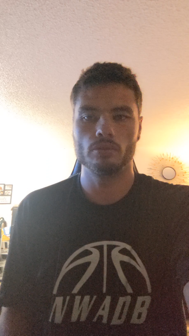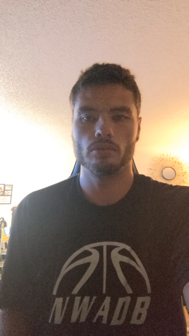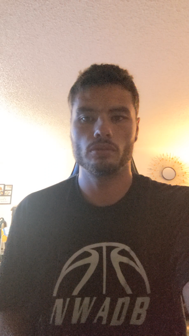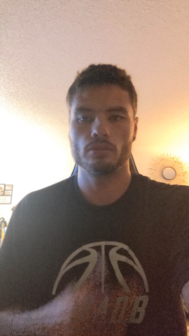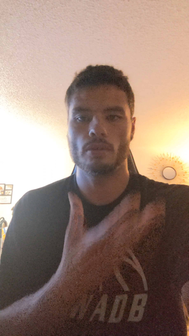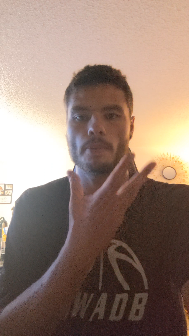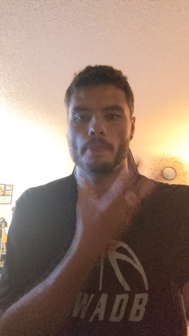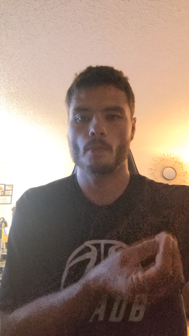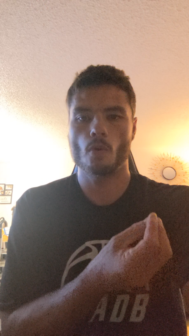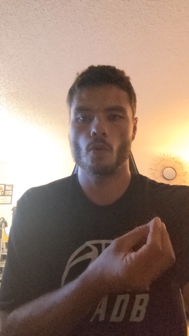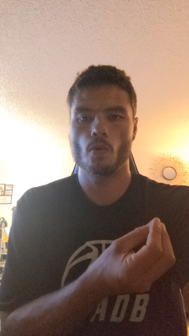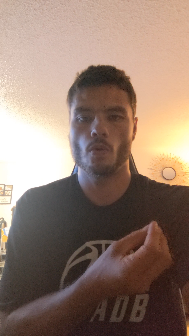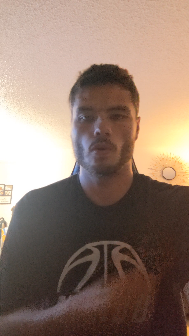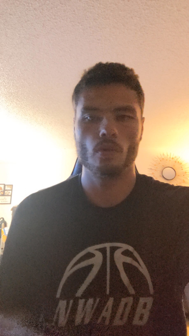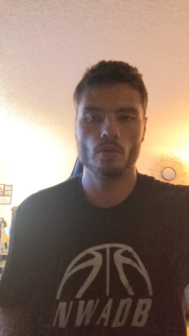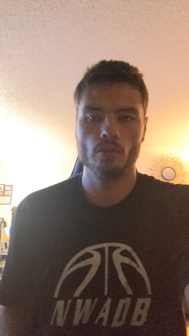poor